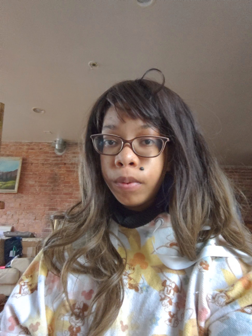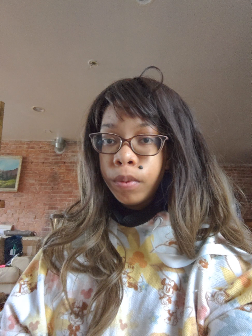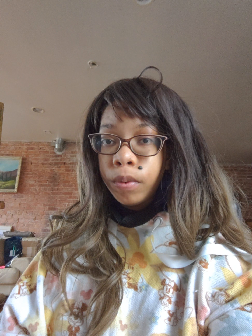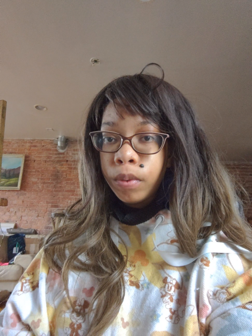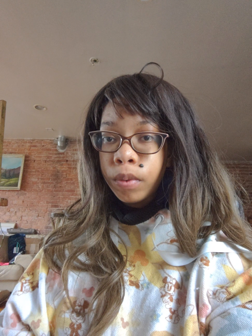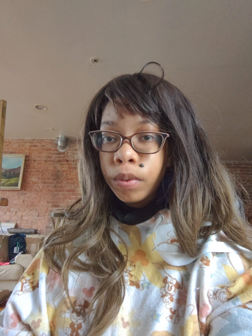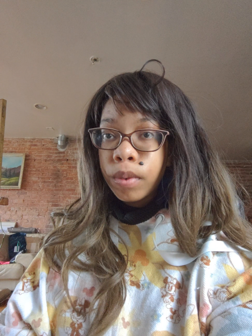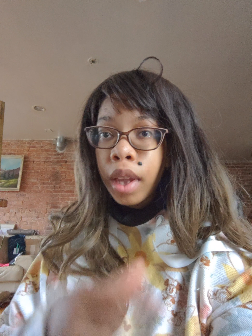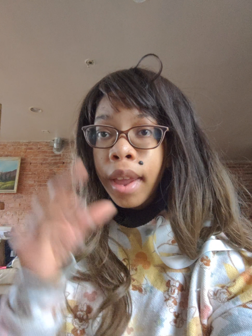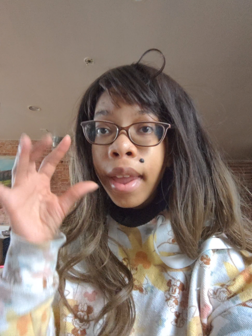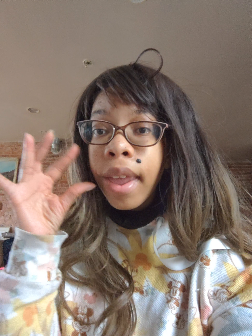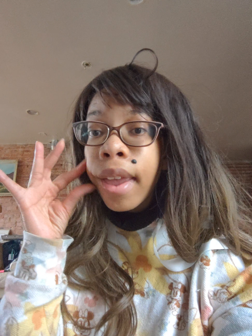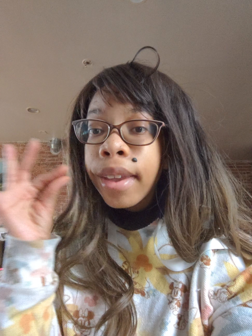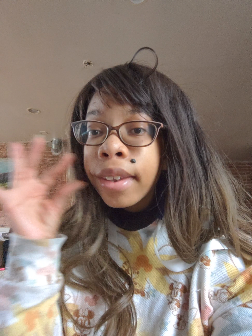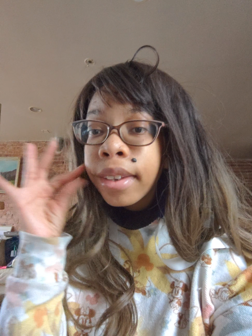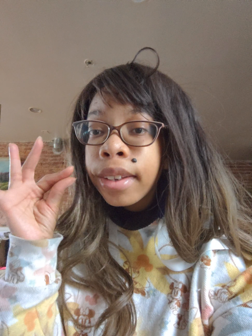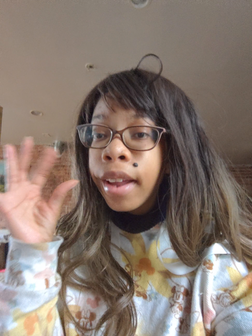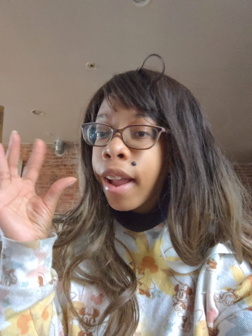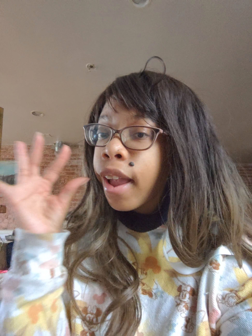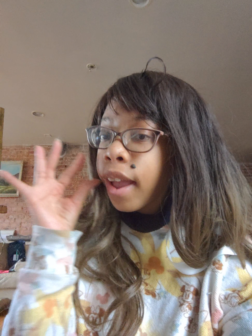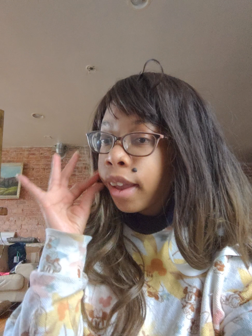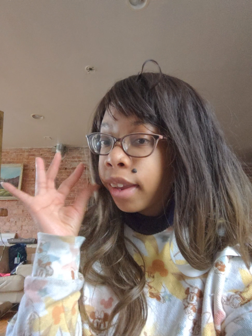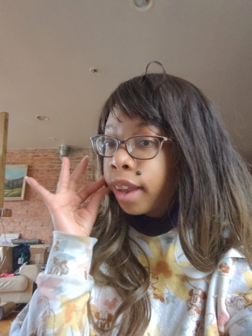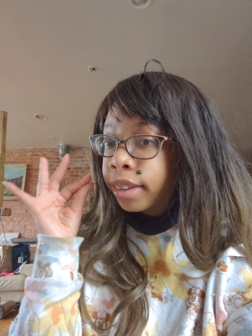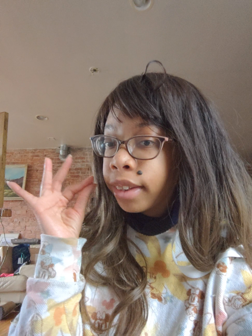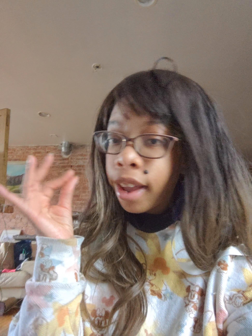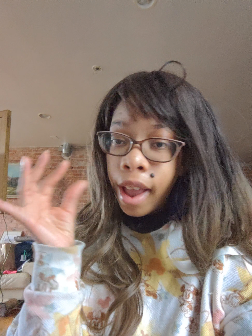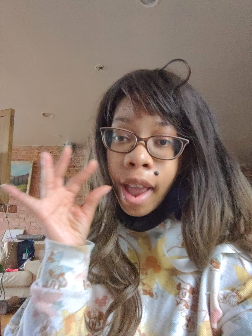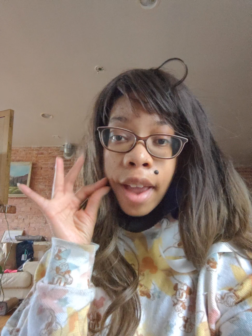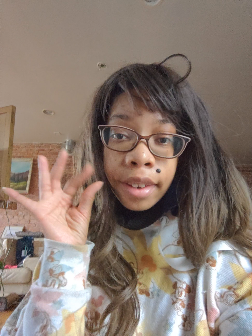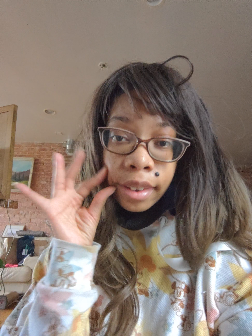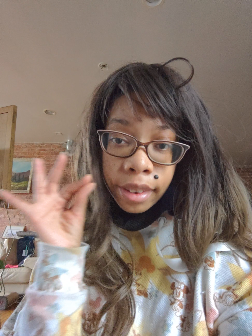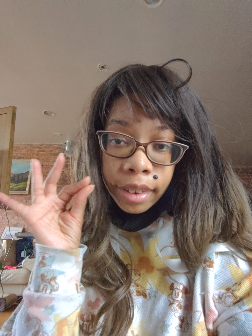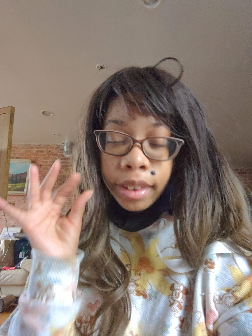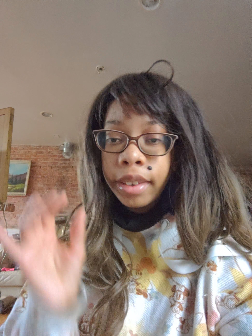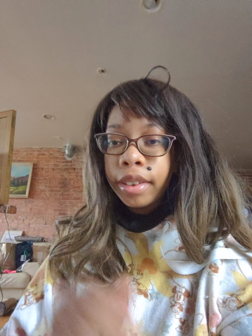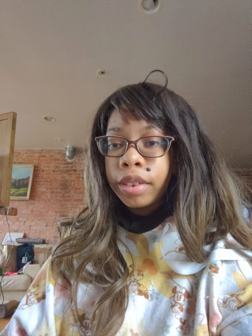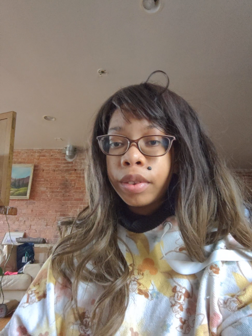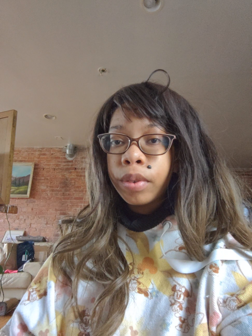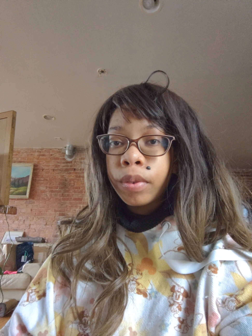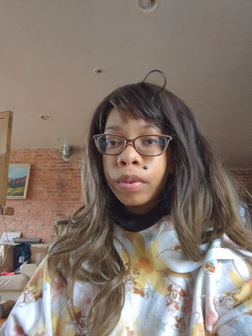cat